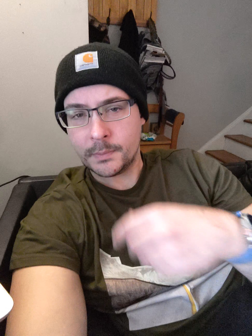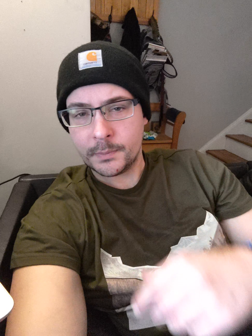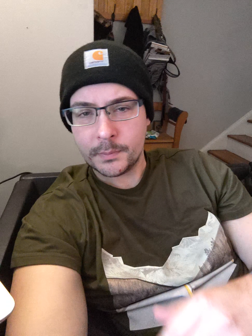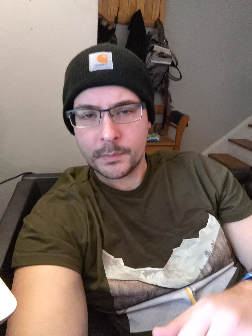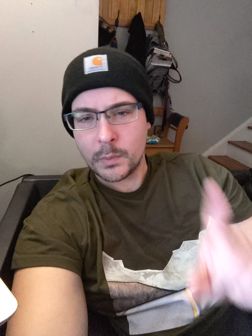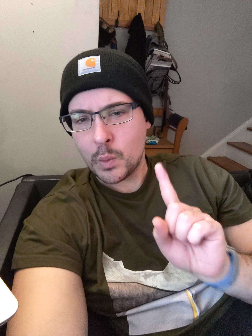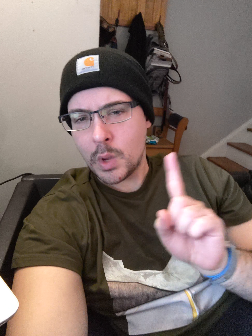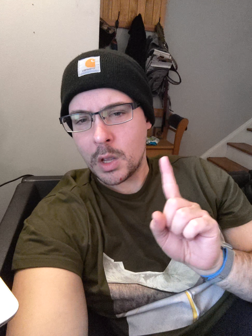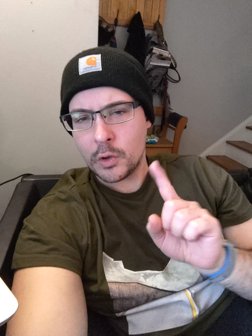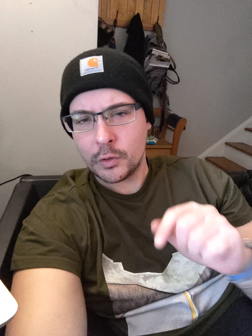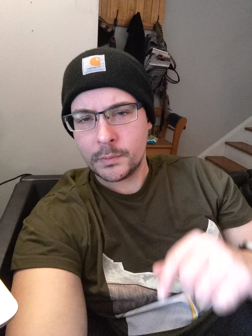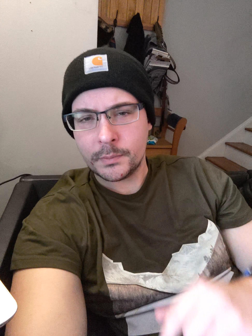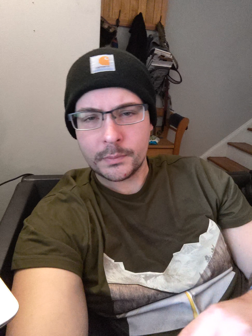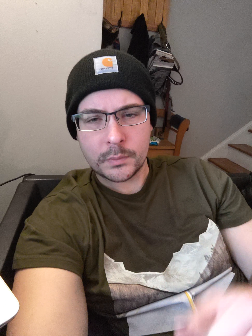where